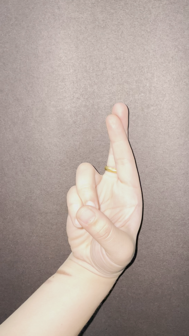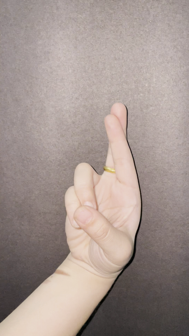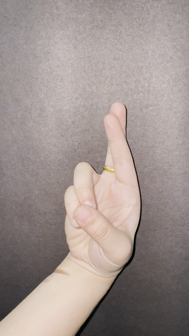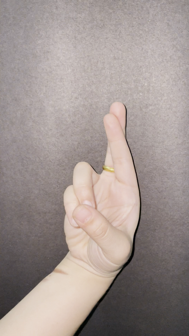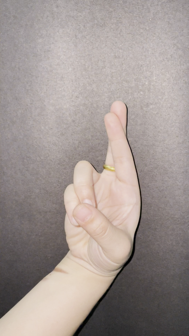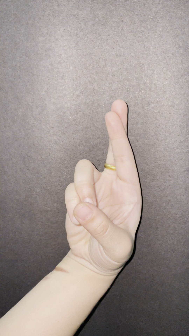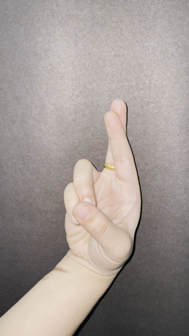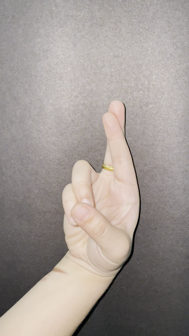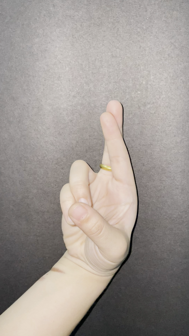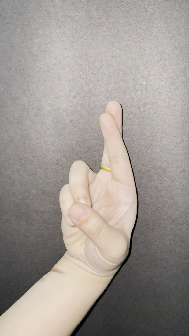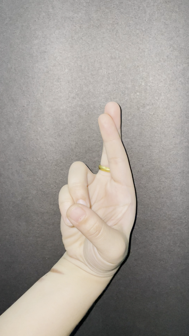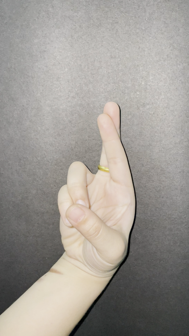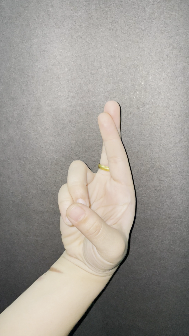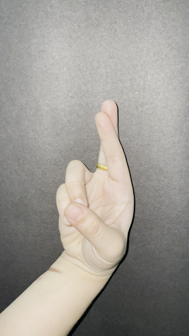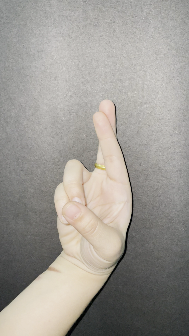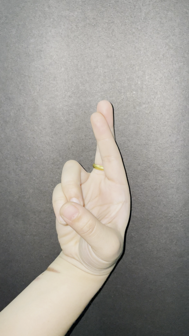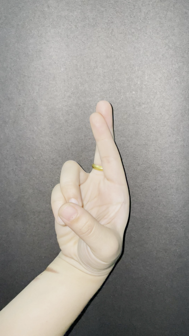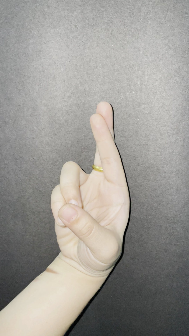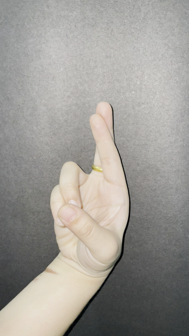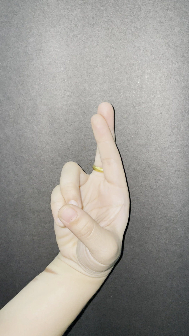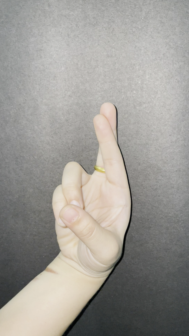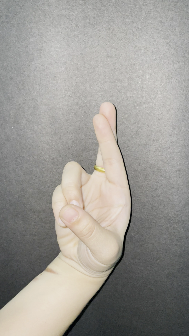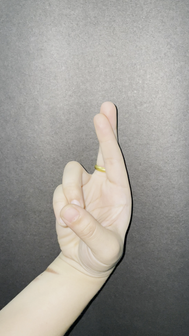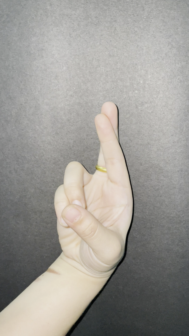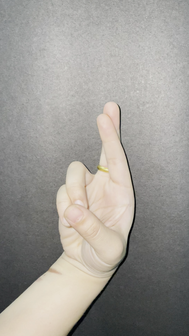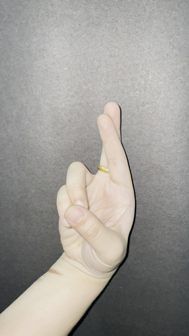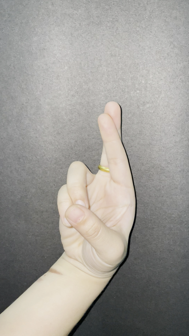र